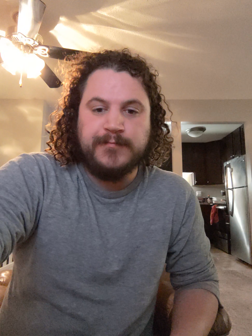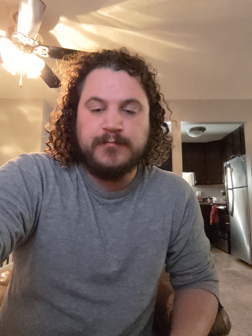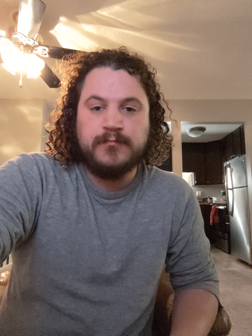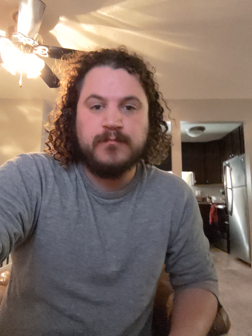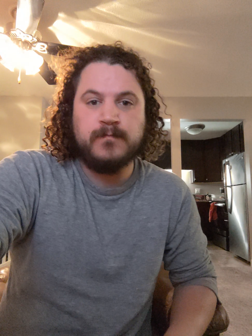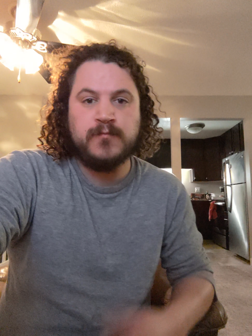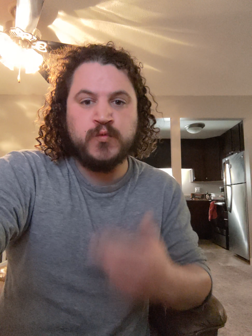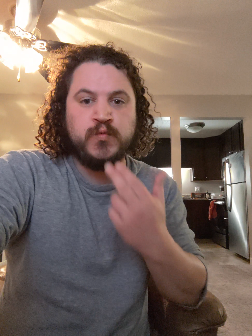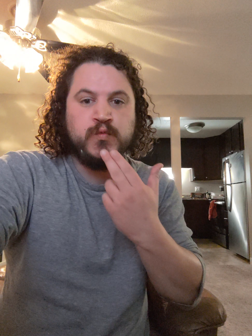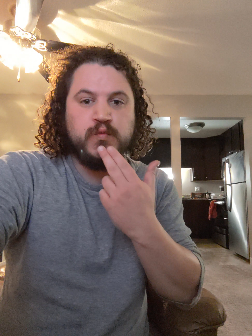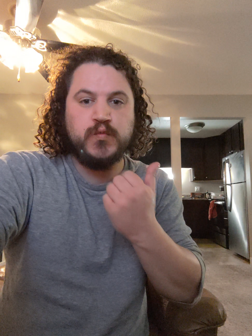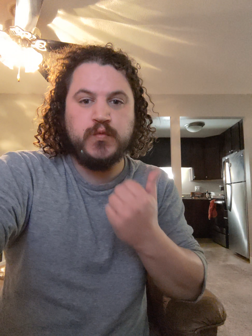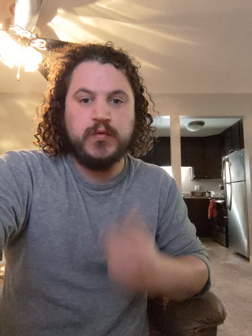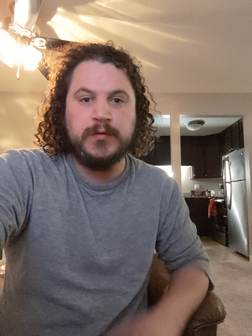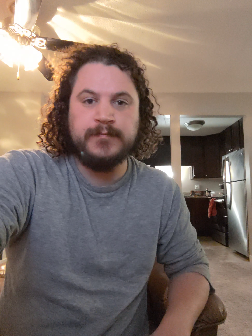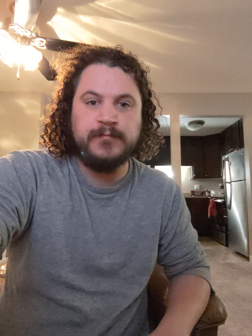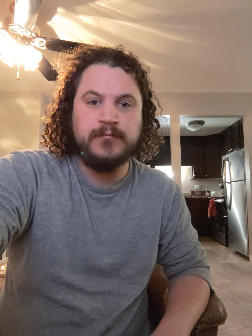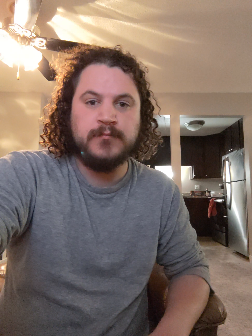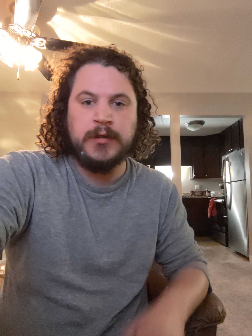cute